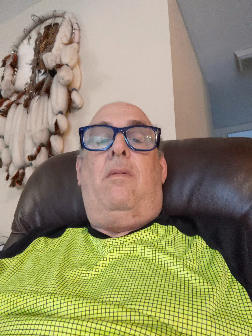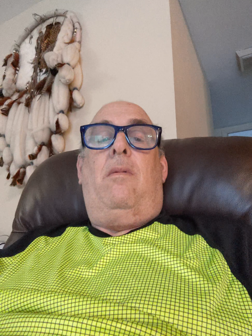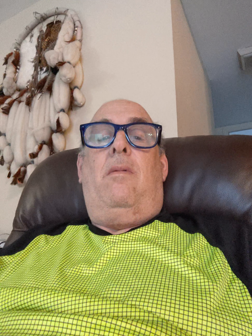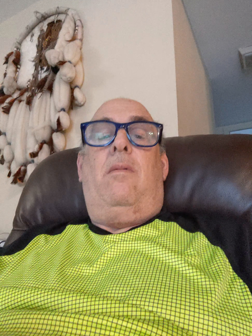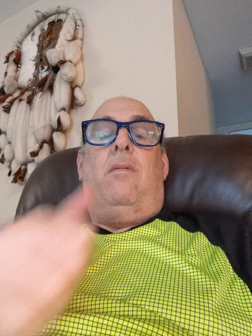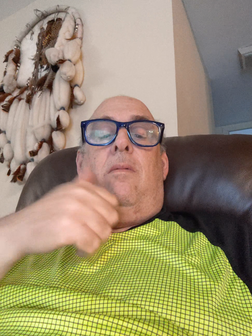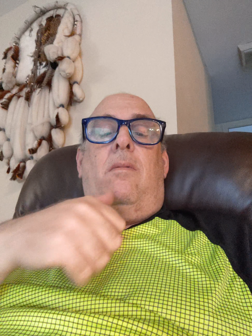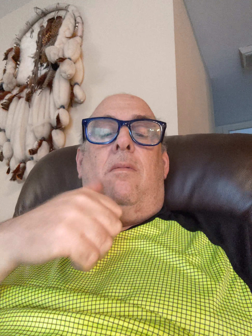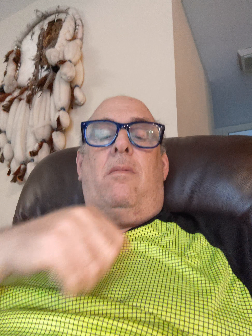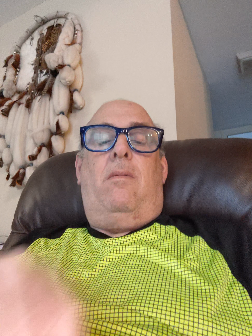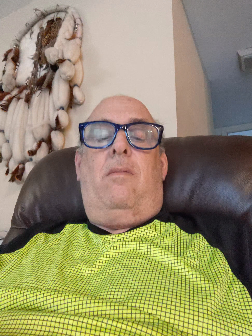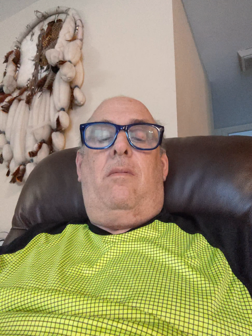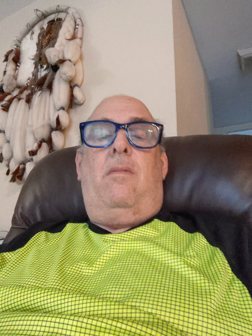girl